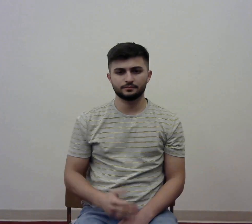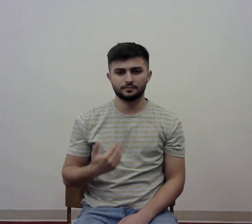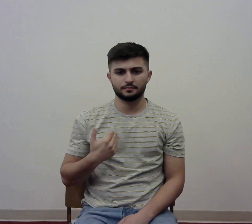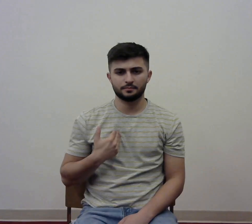mən